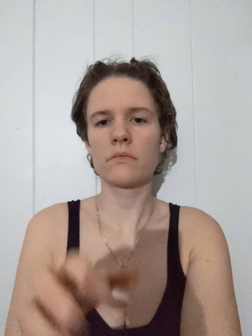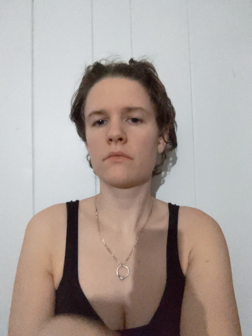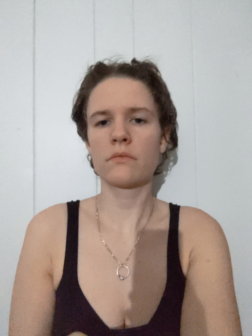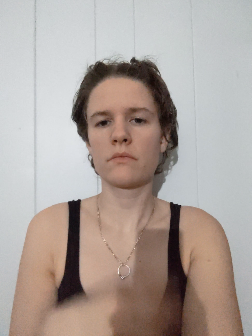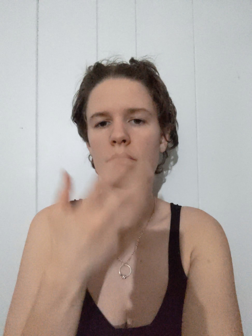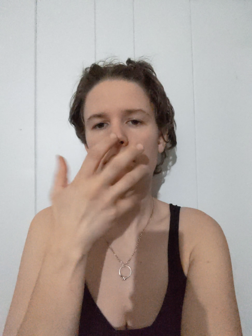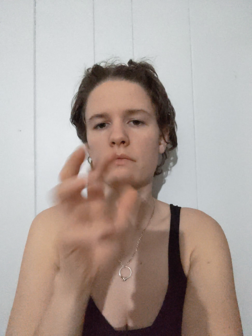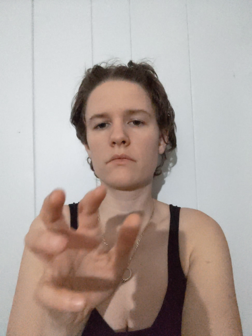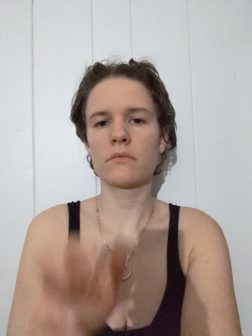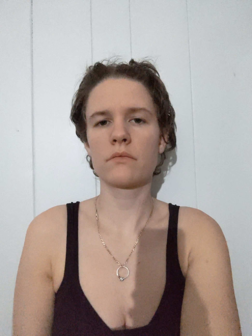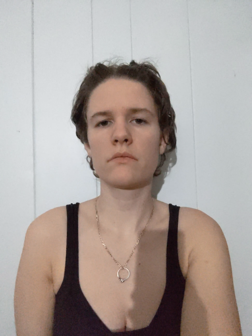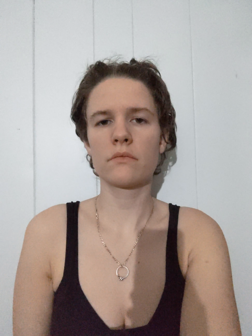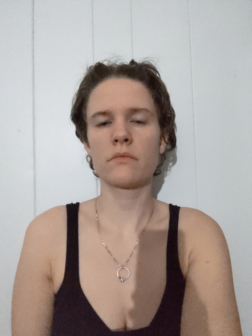hot